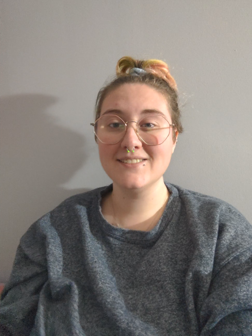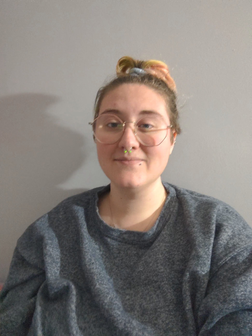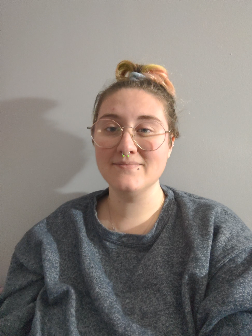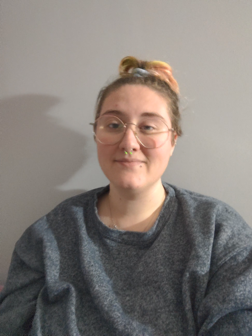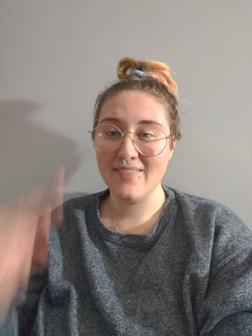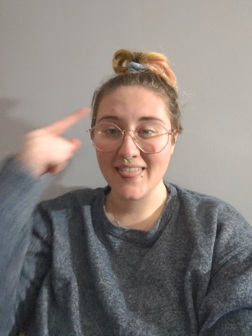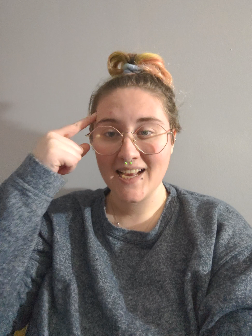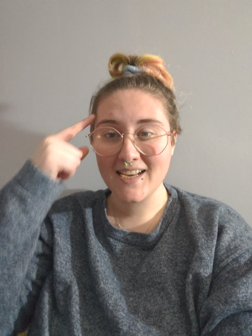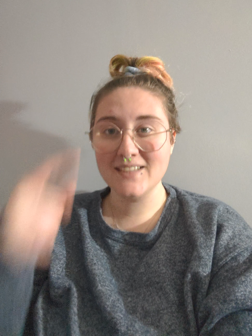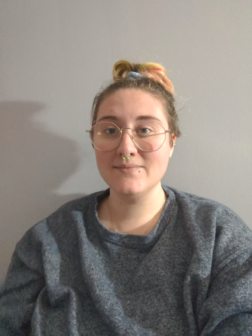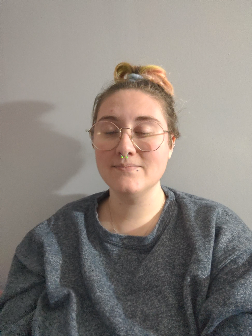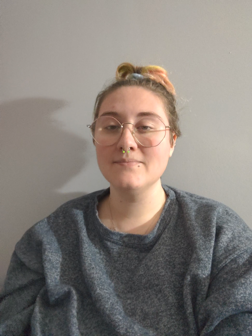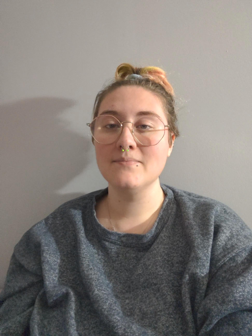think